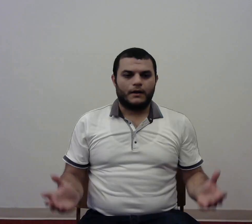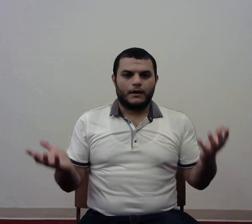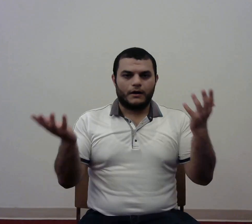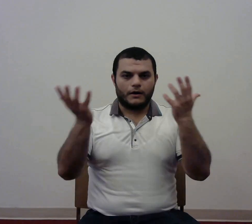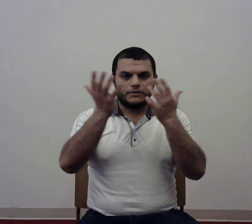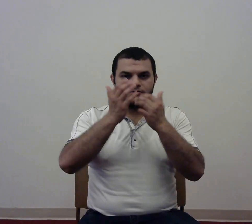axşam